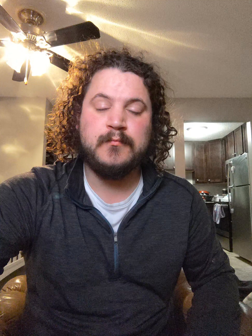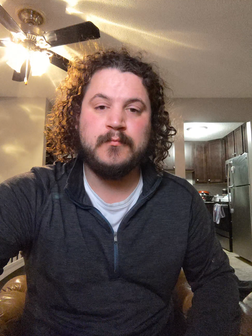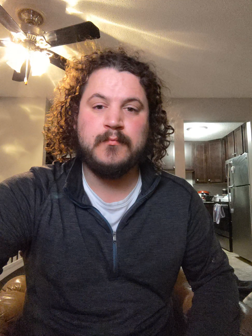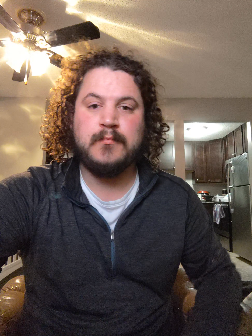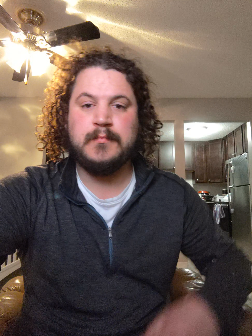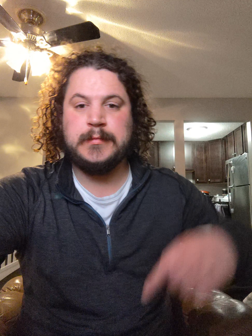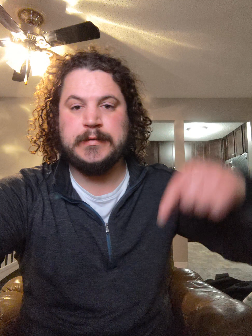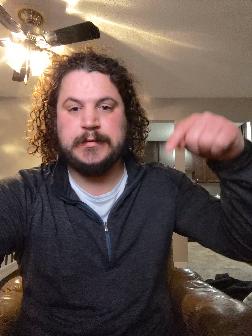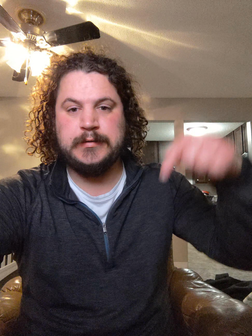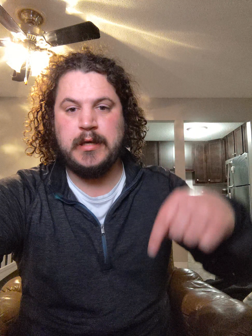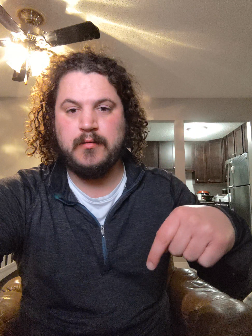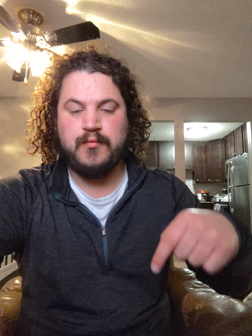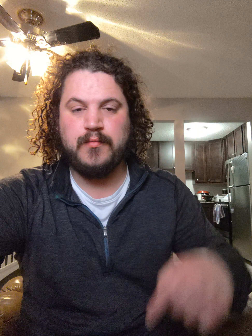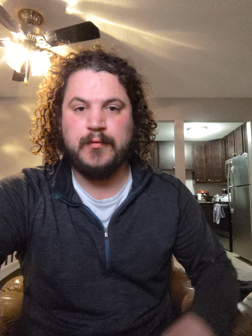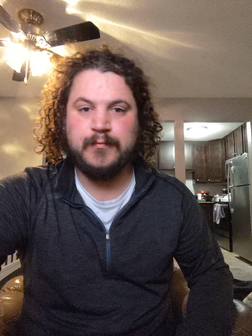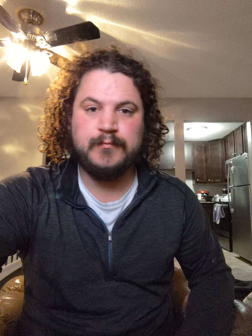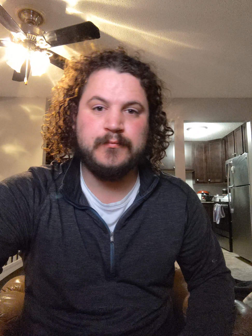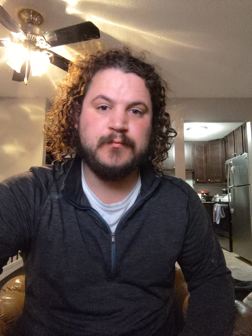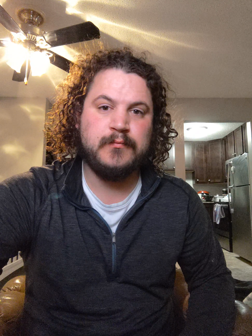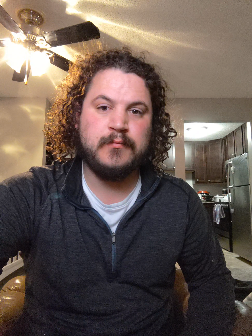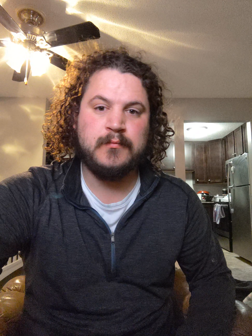down